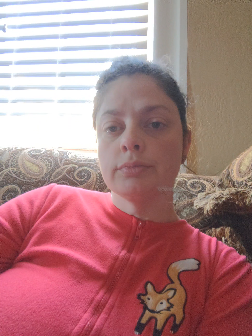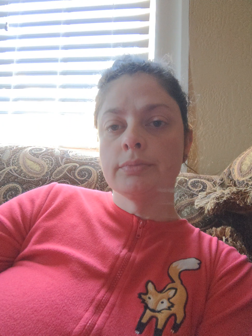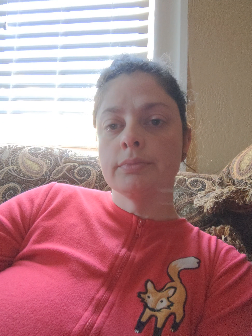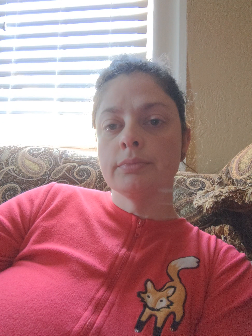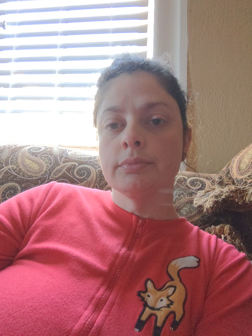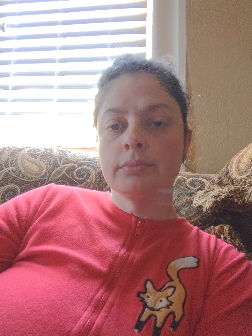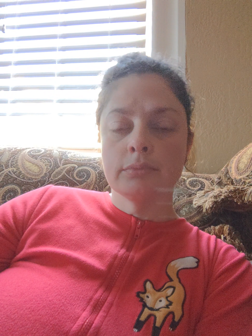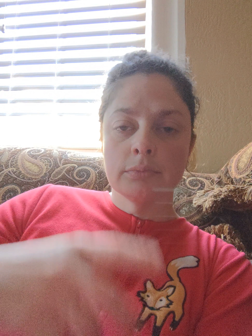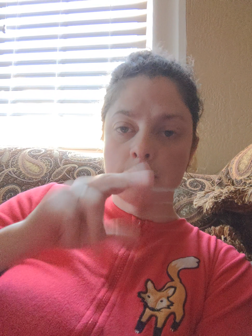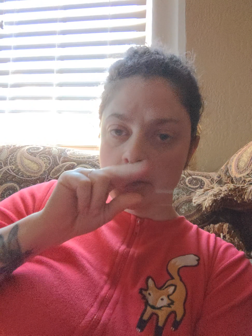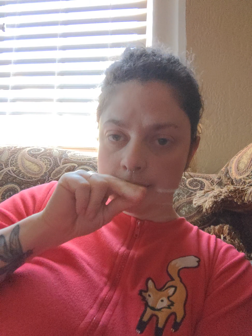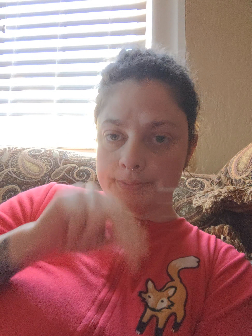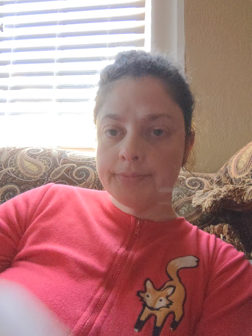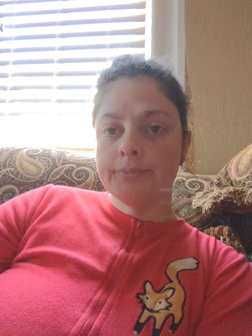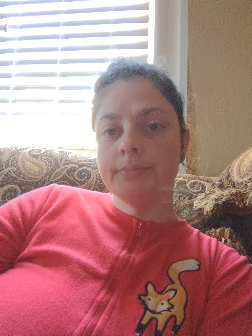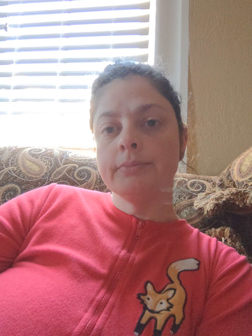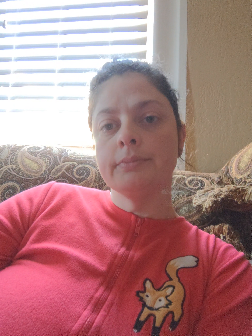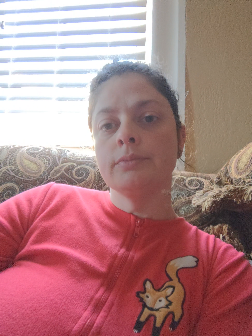duck